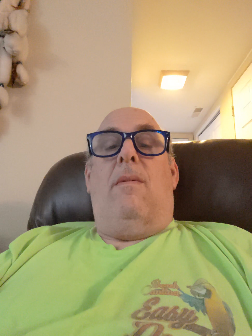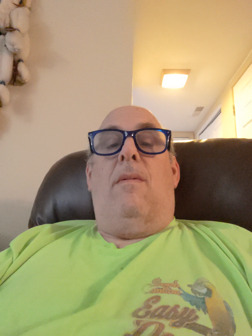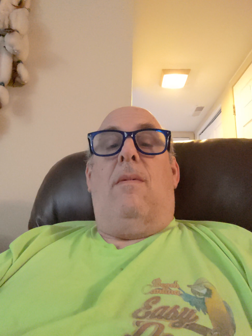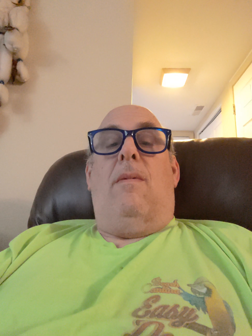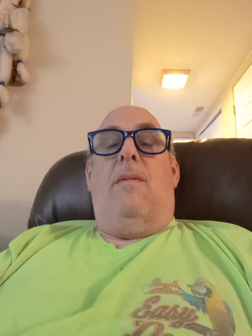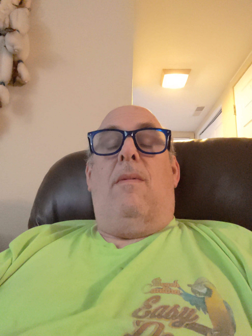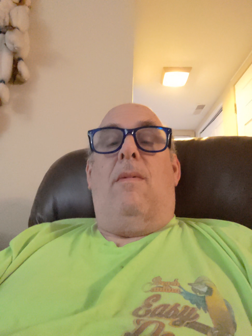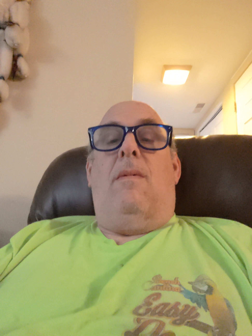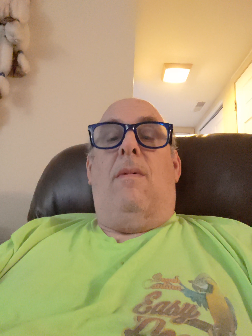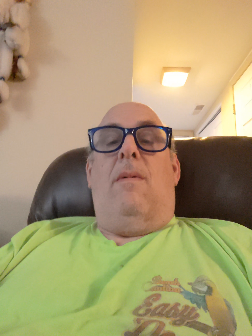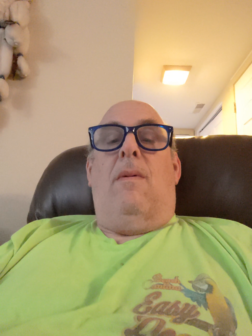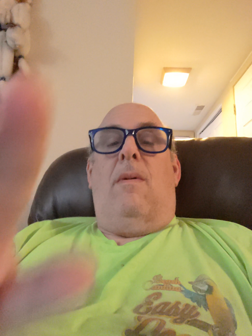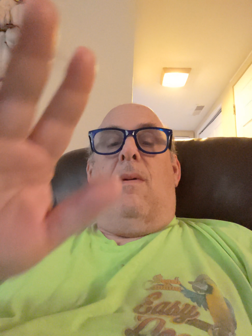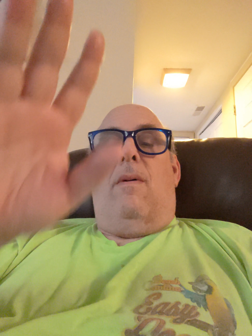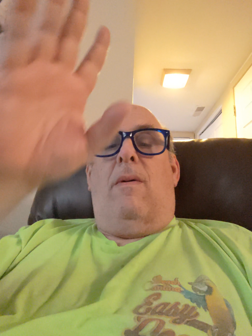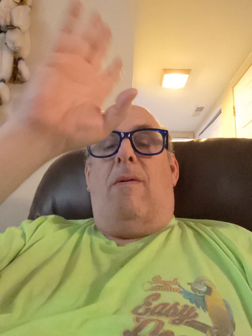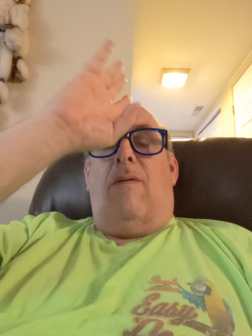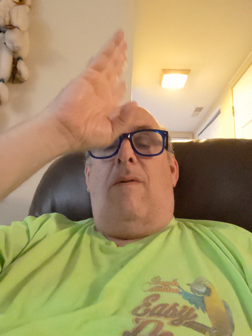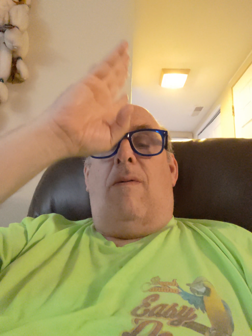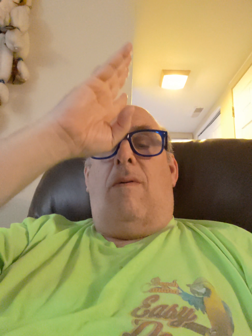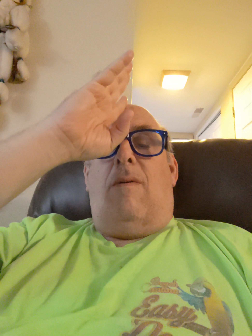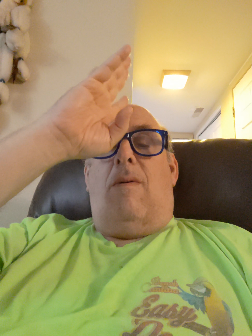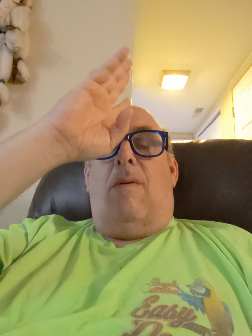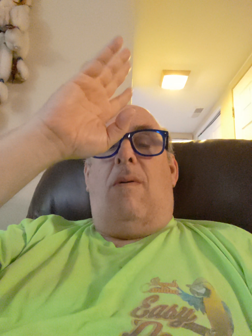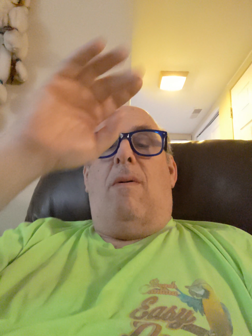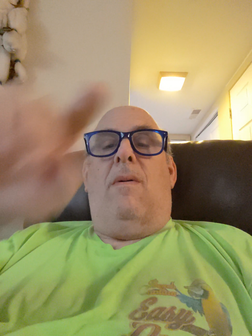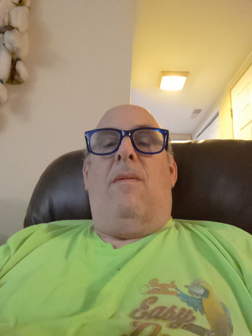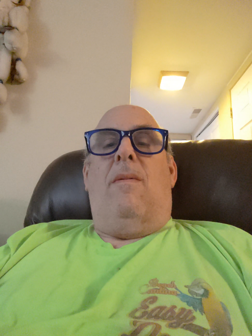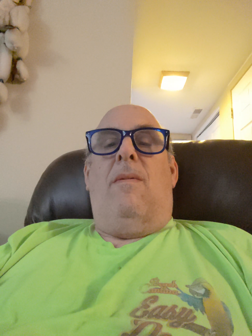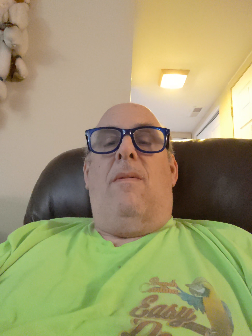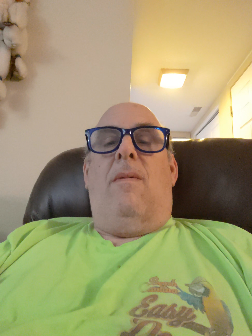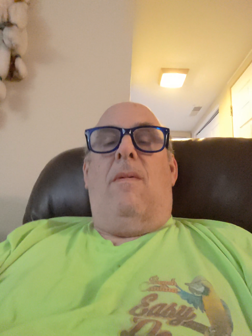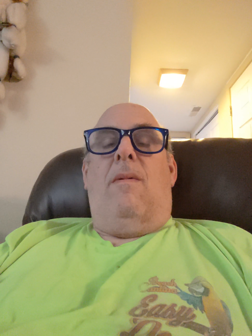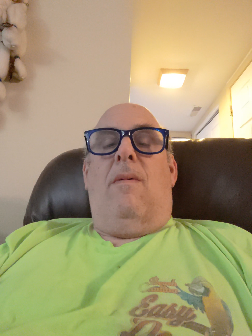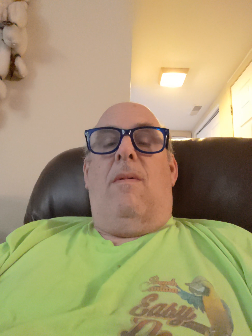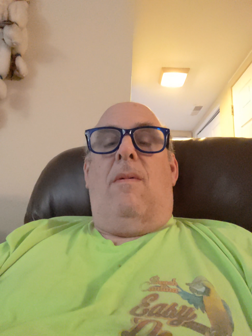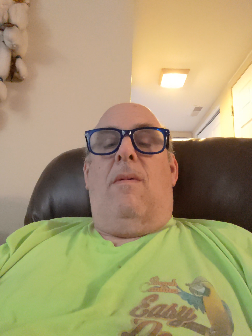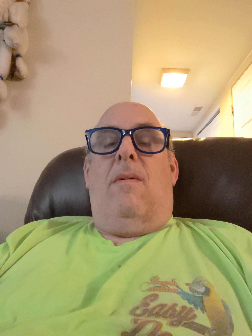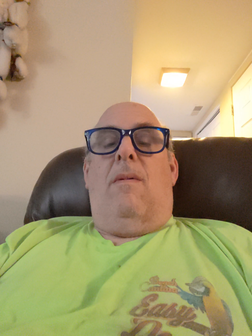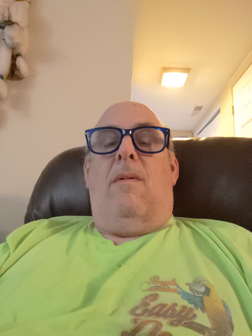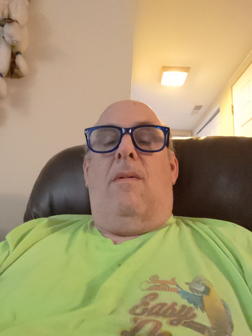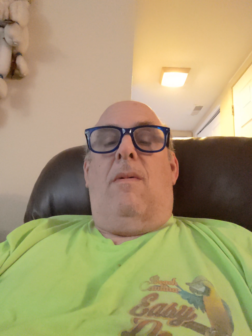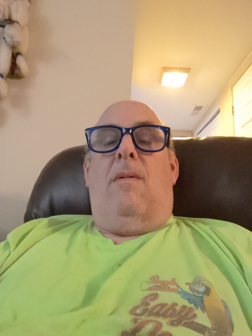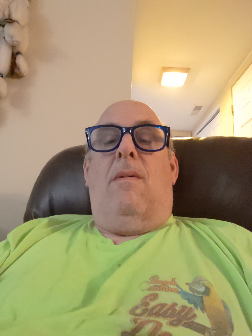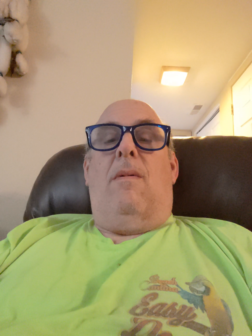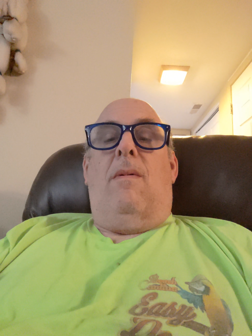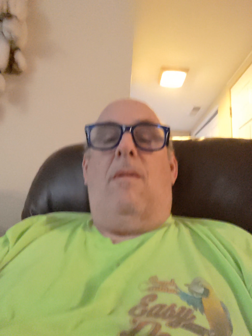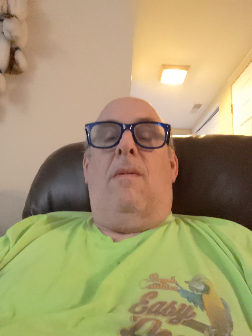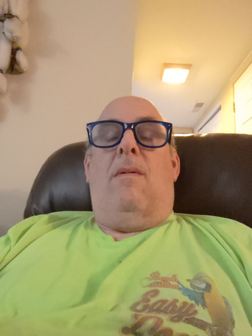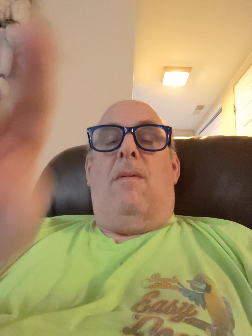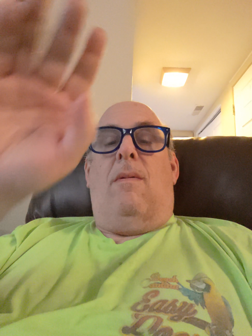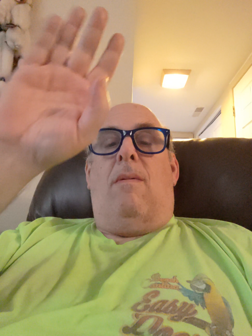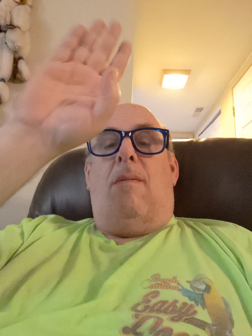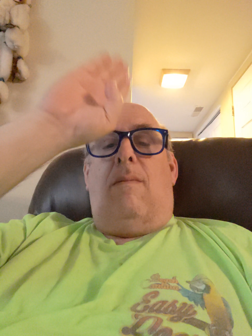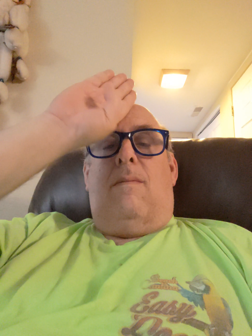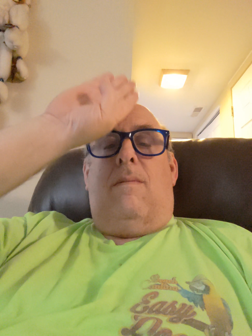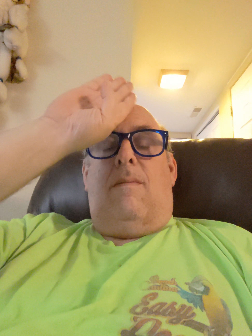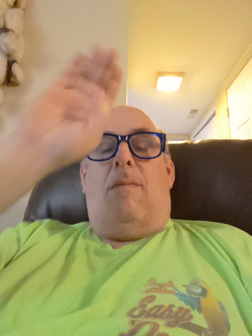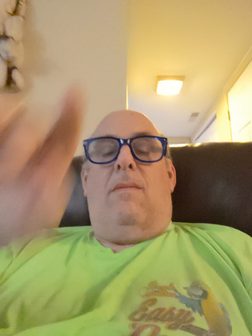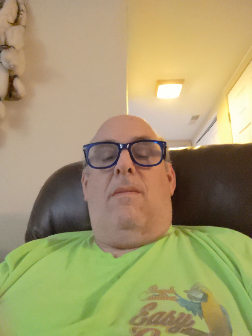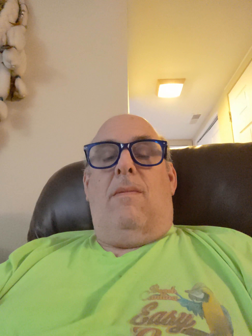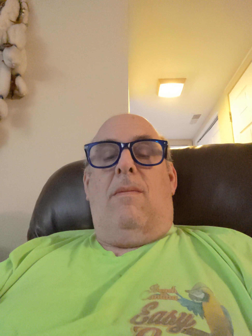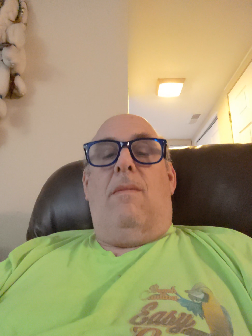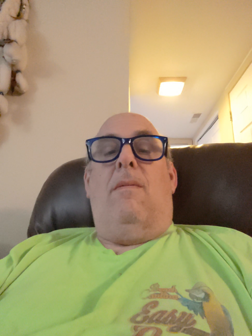fireman